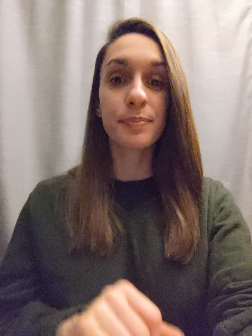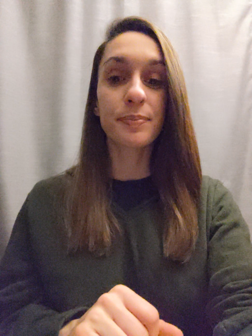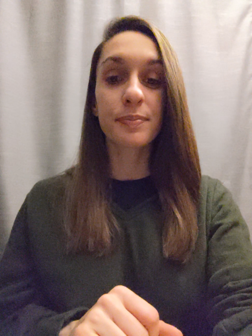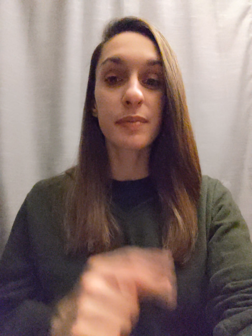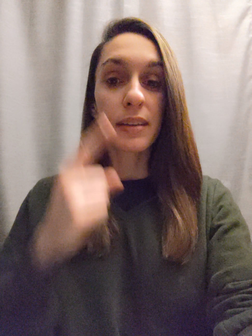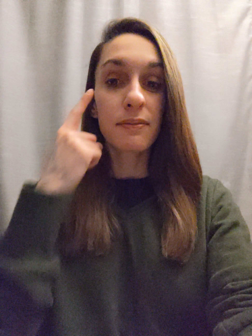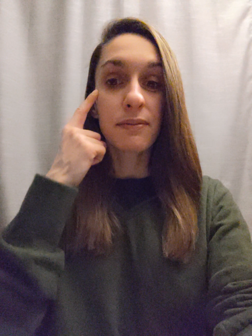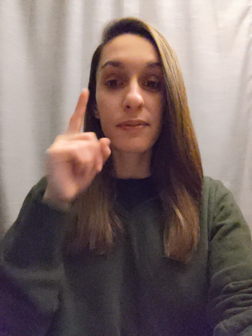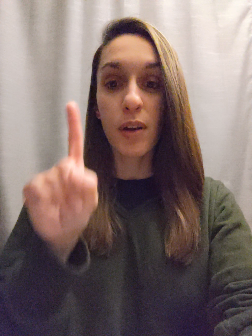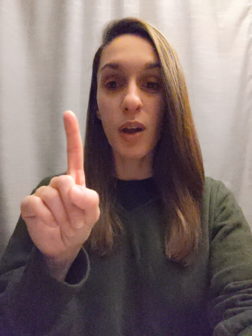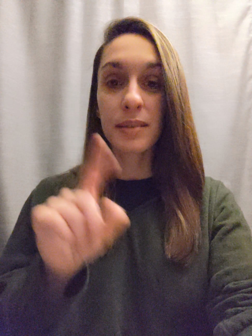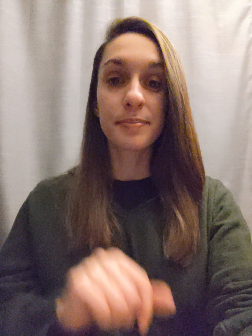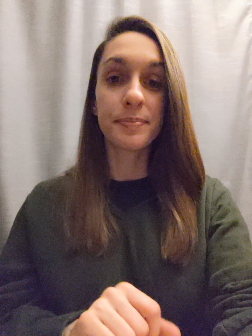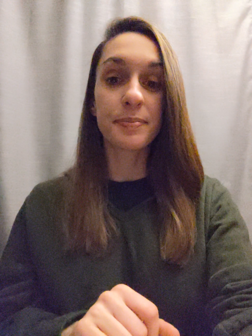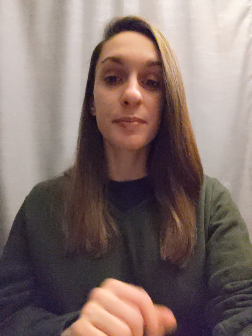for